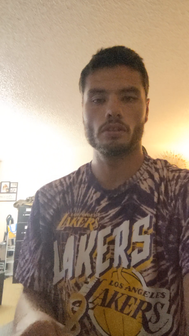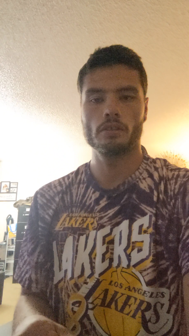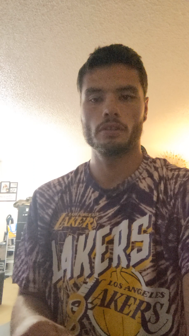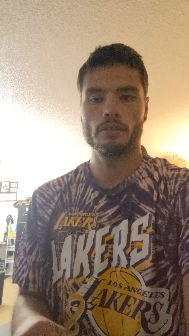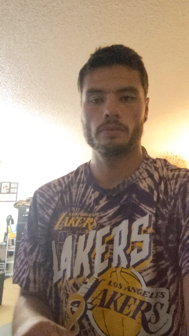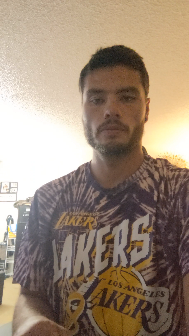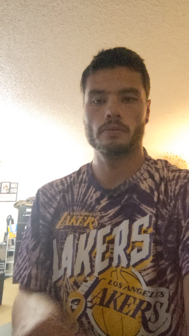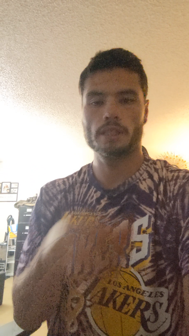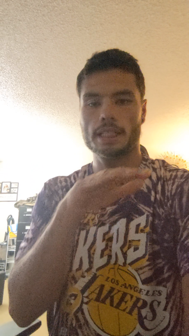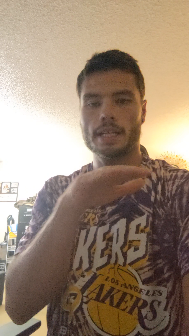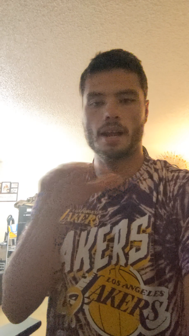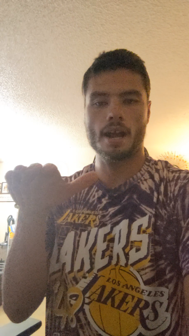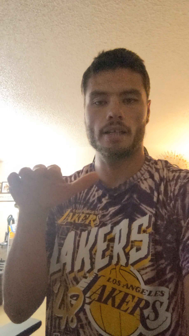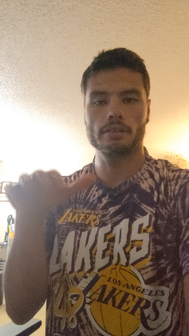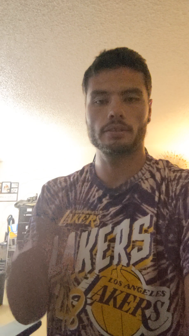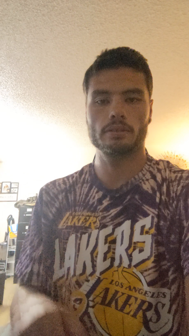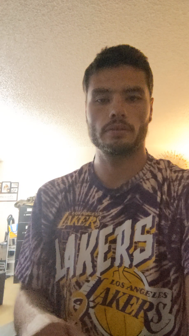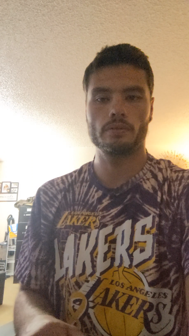nice